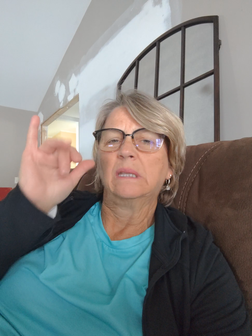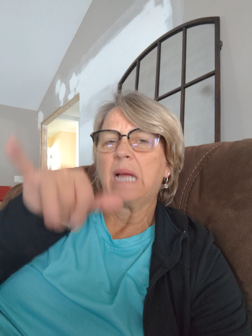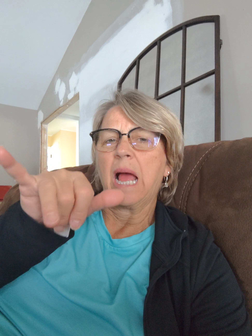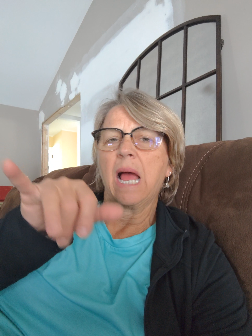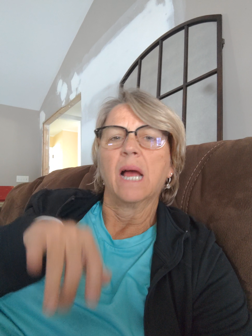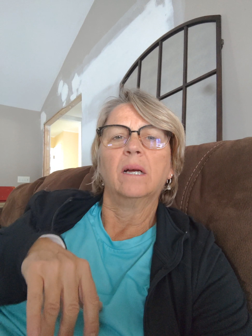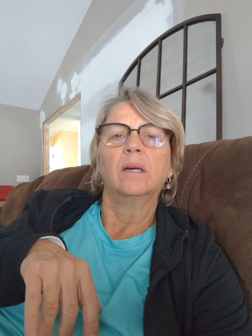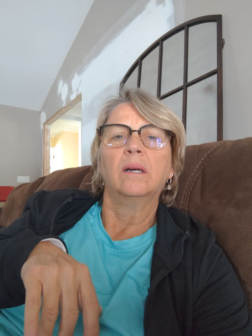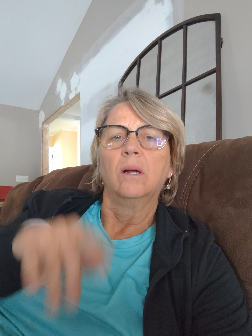stay